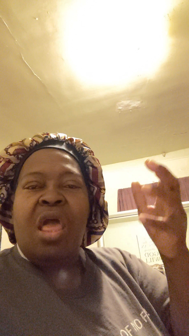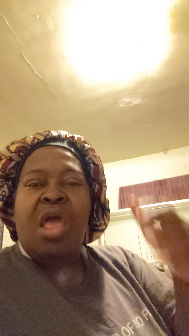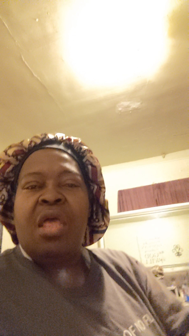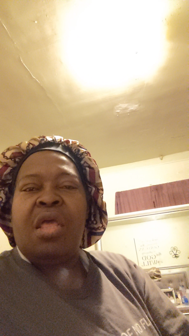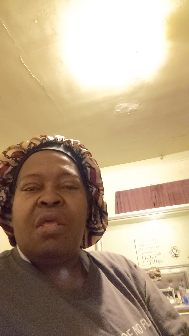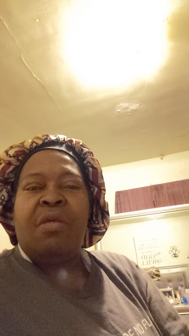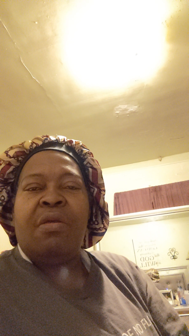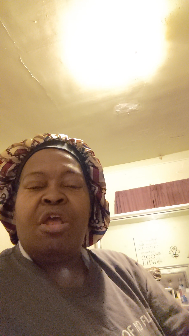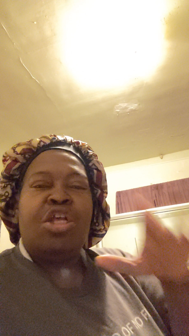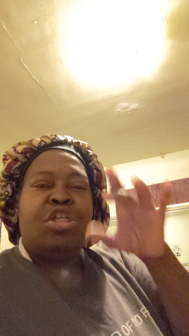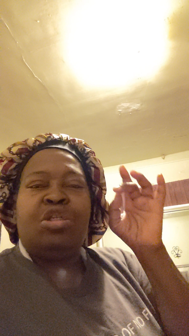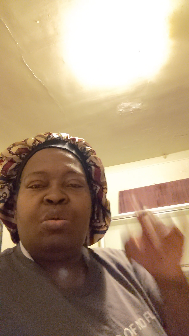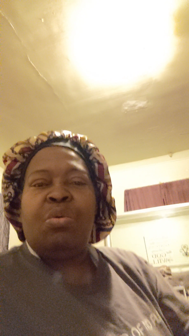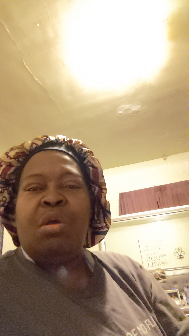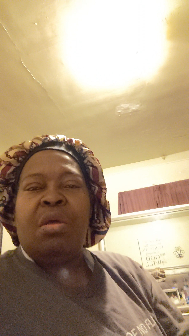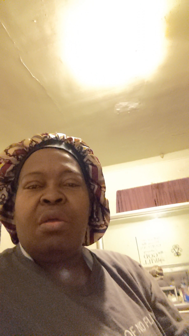choose